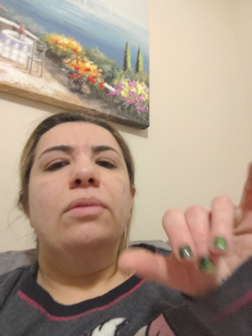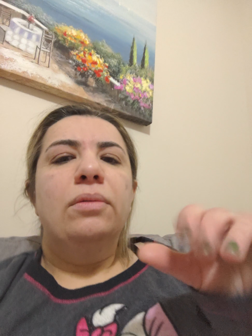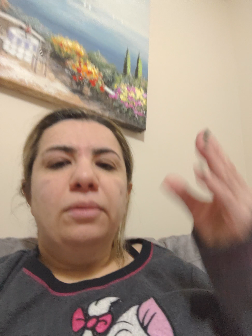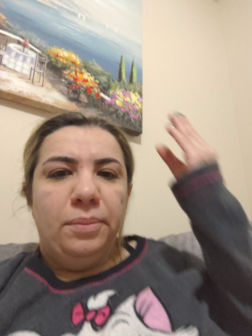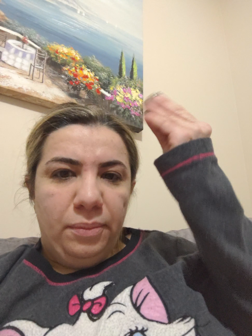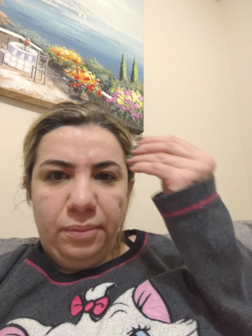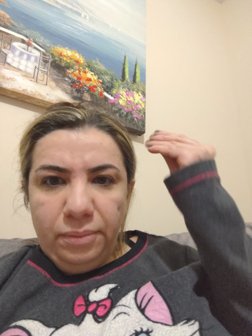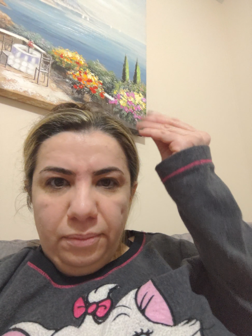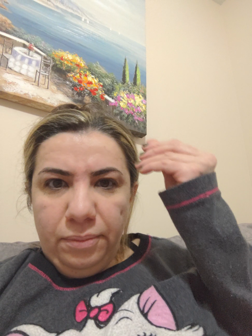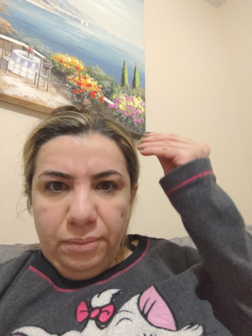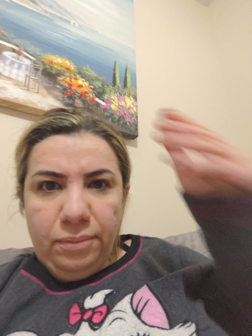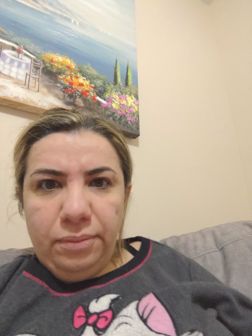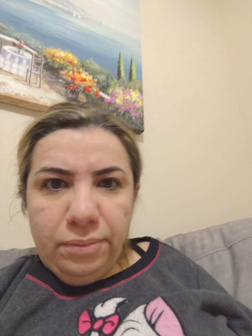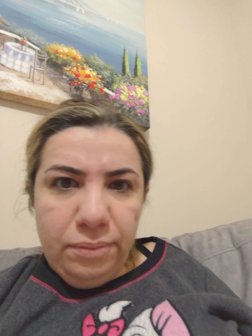think